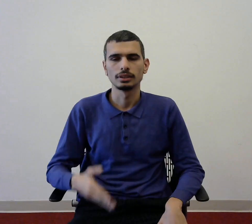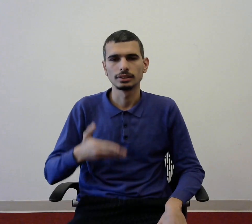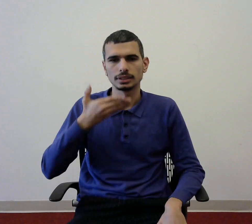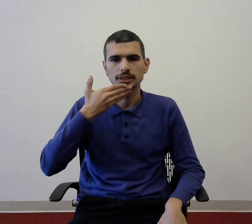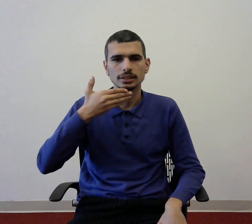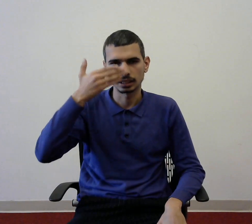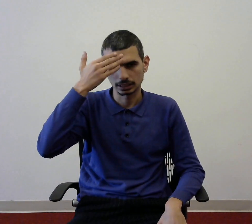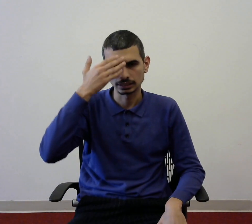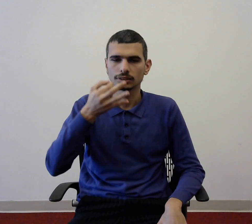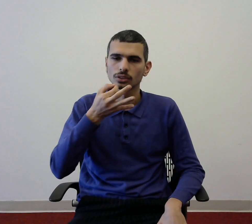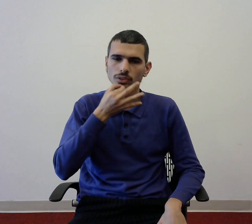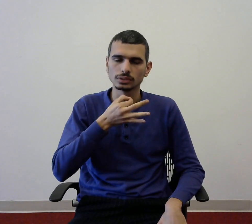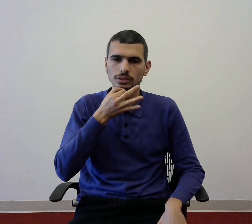yazda